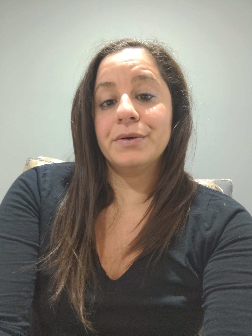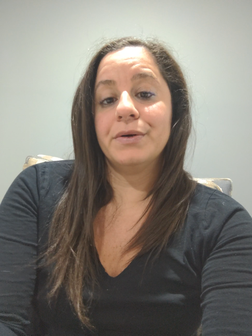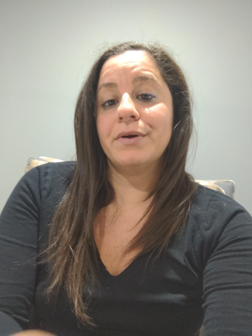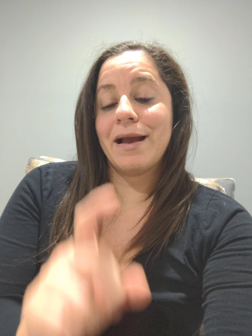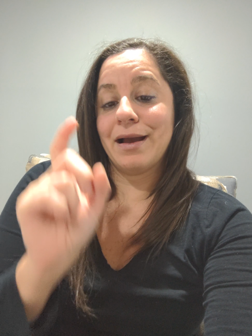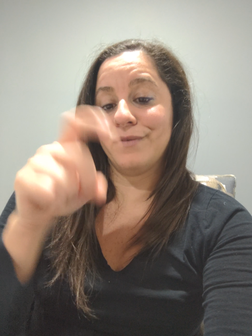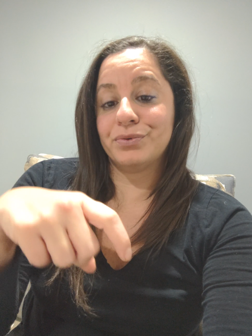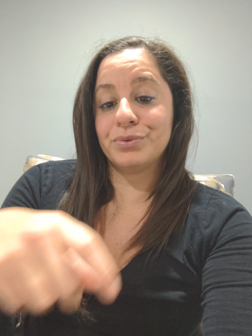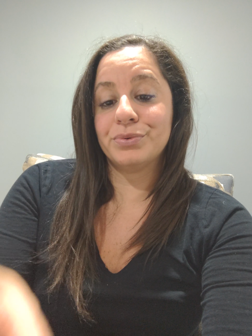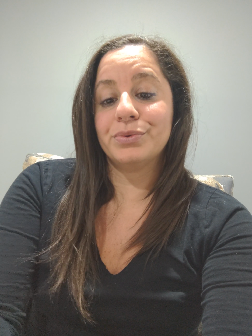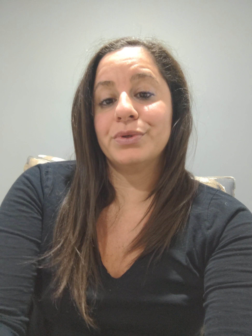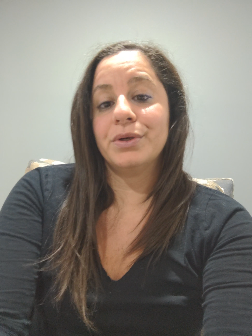have to